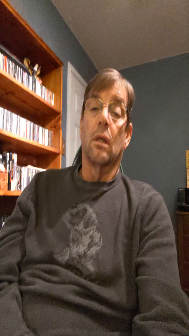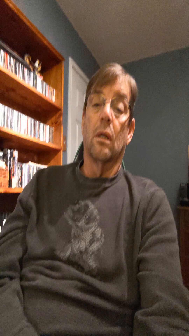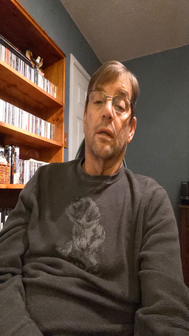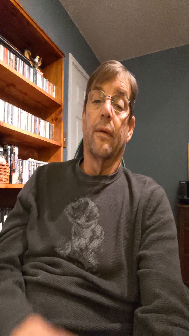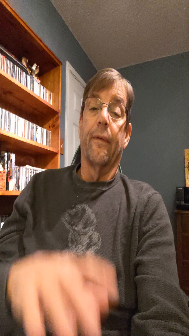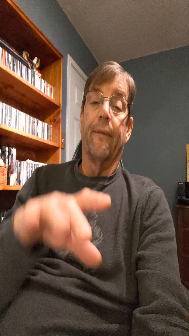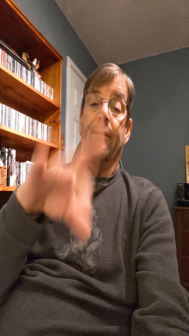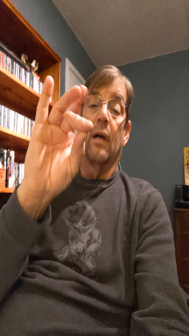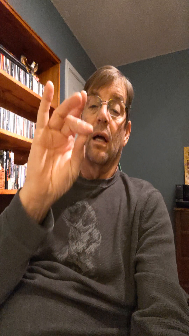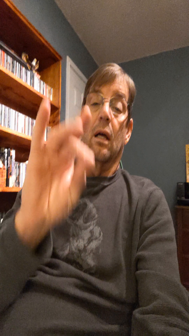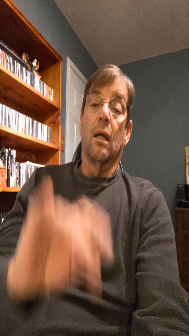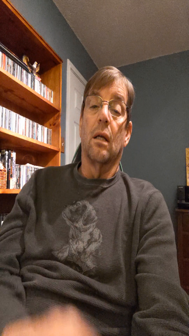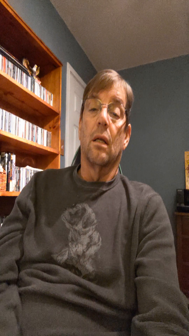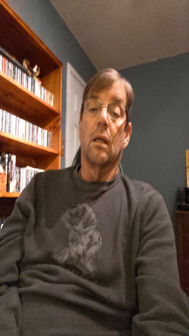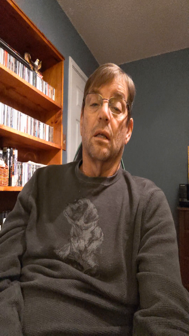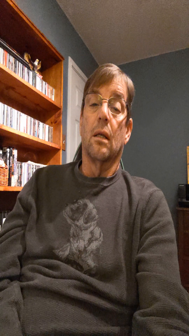find